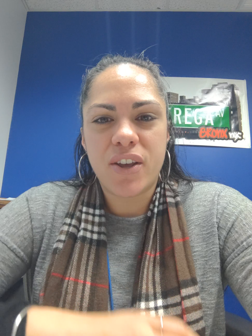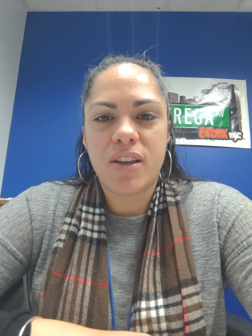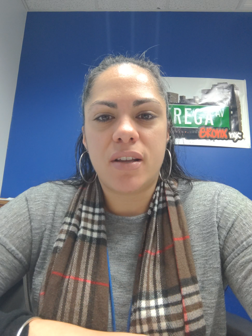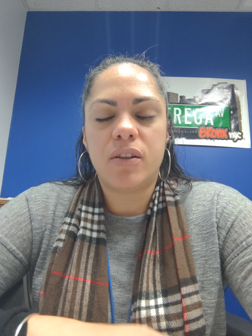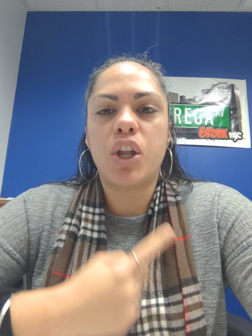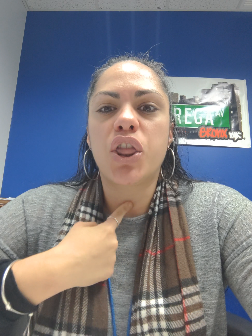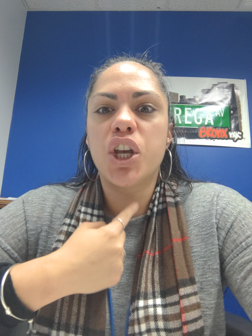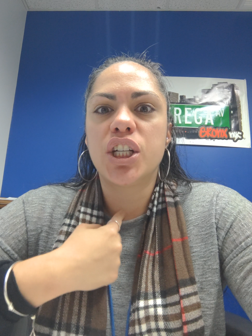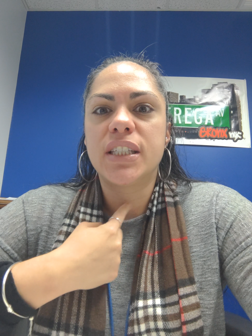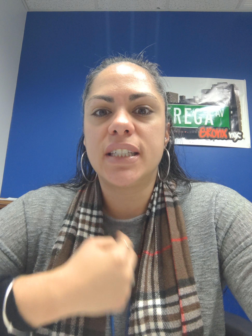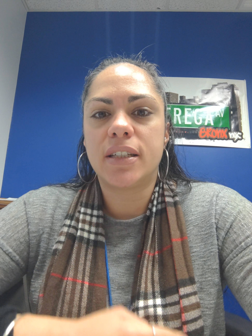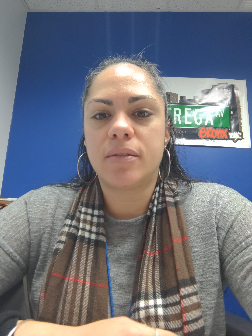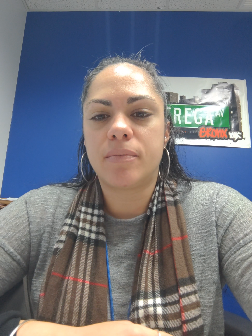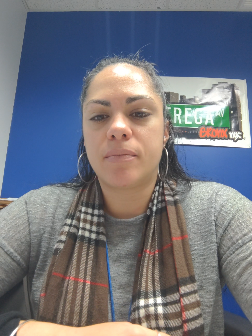thirsty